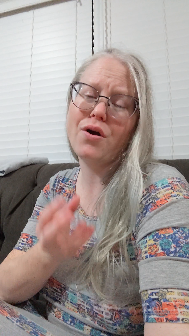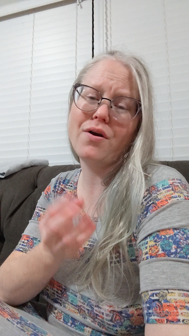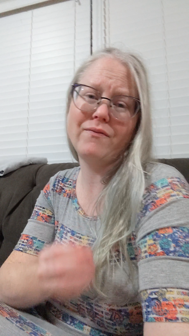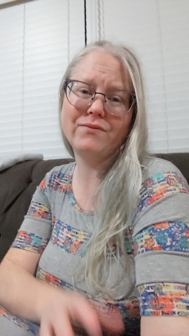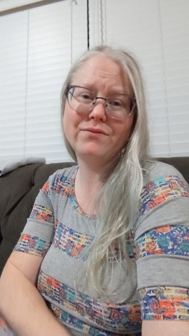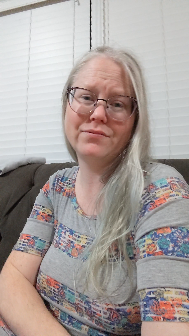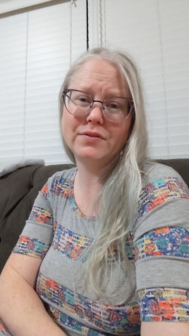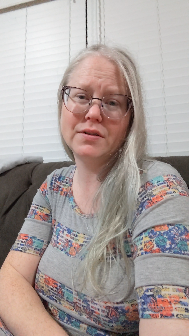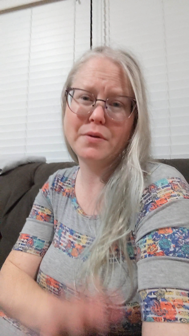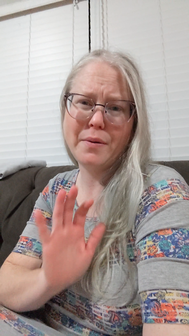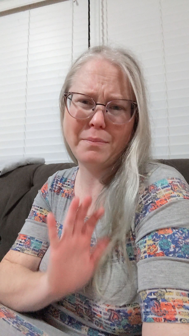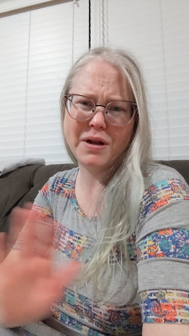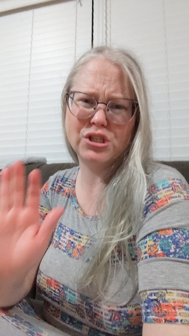push